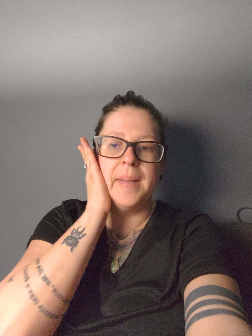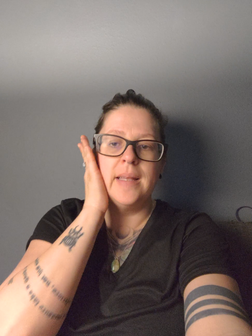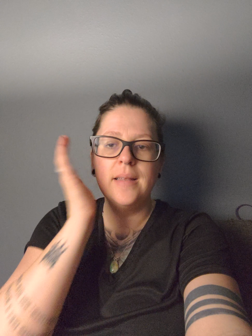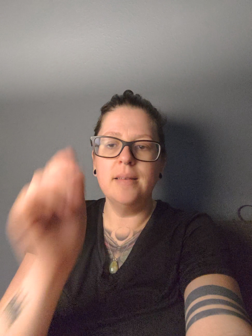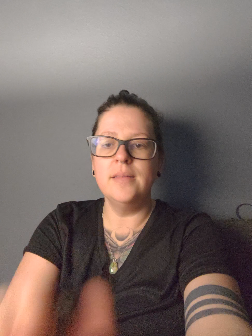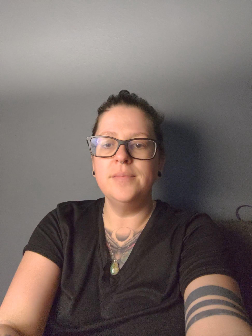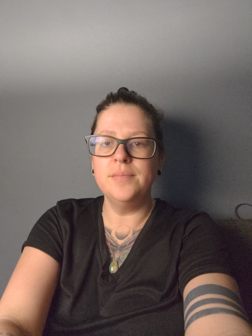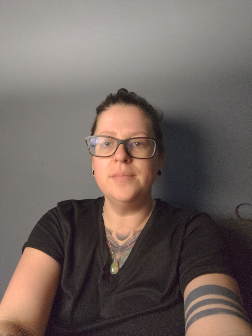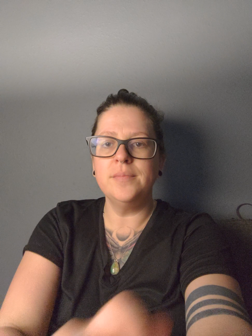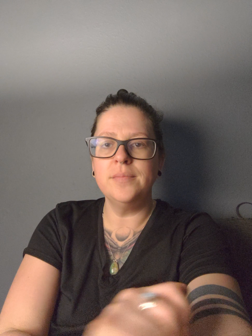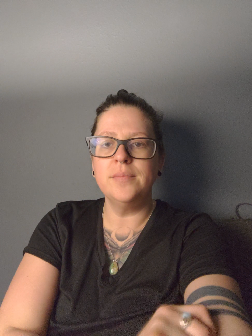bed